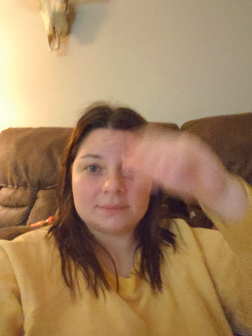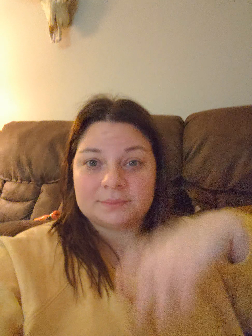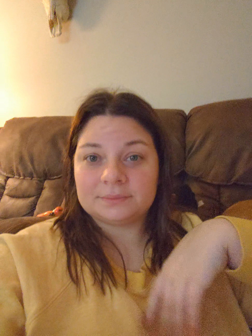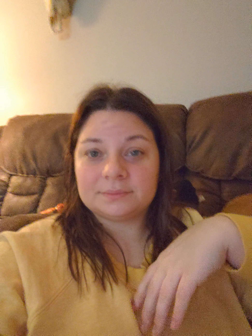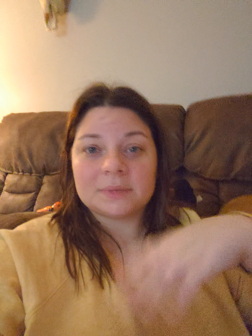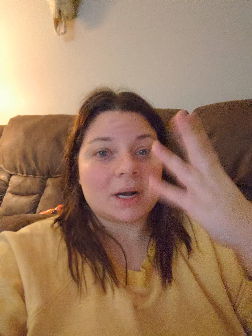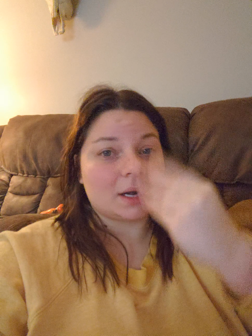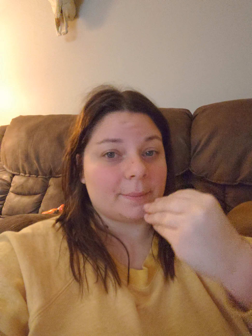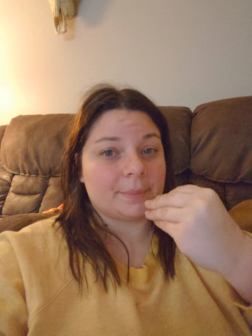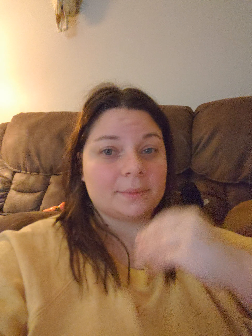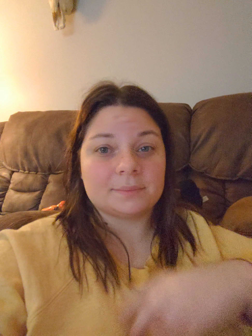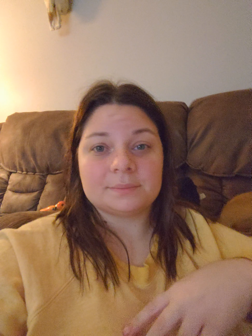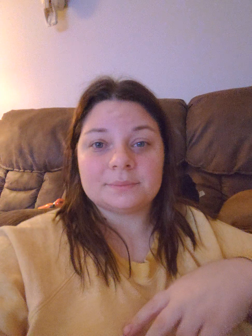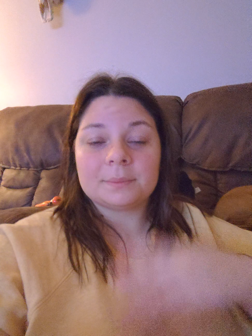nap